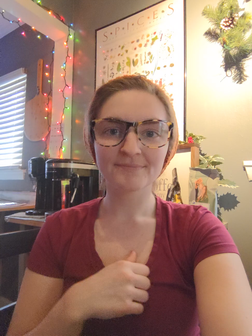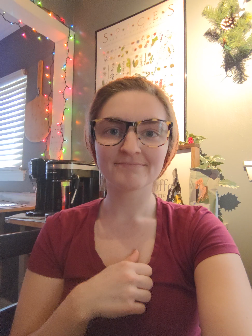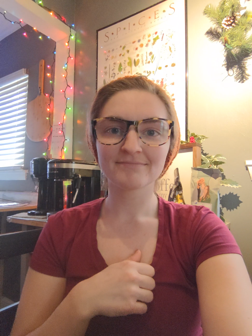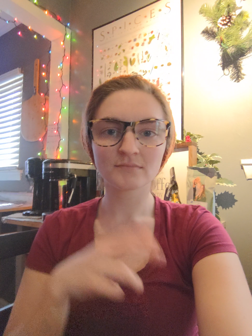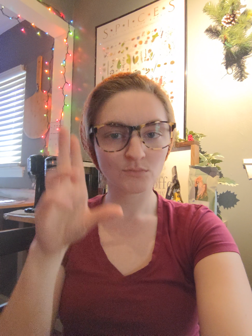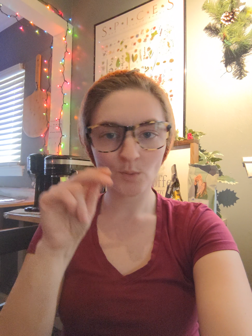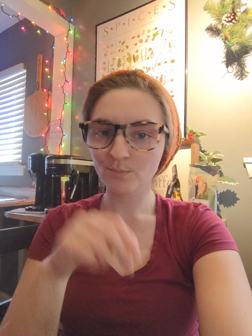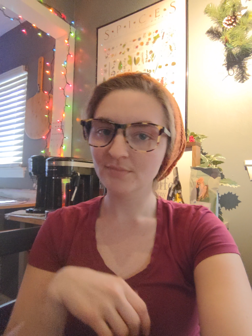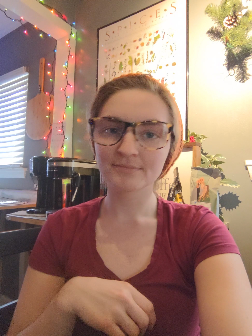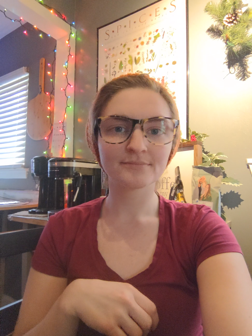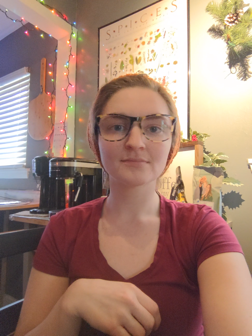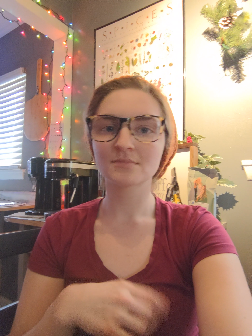no